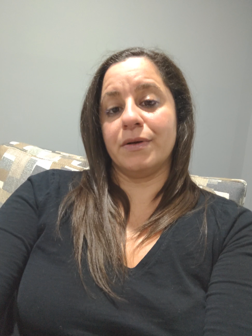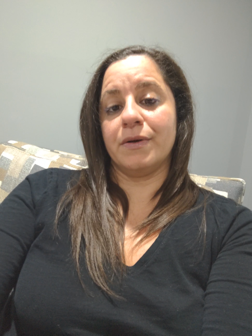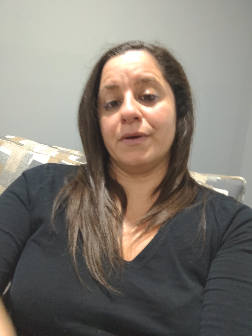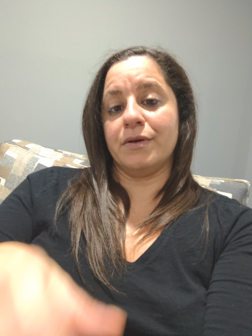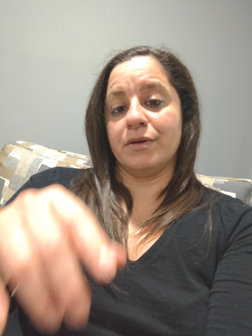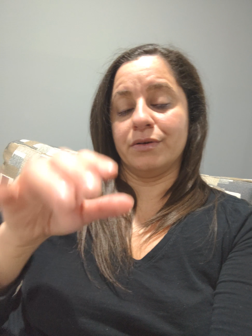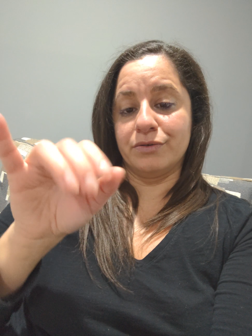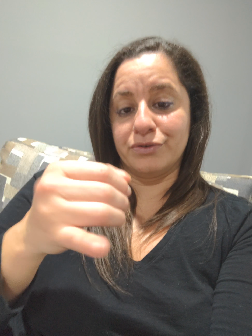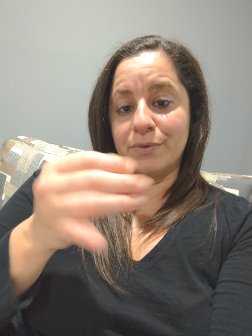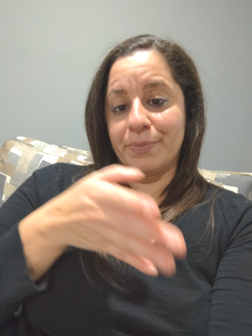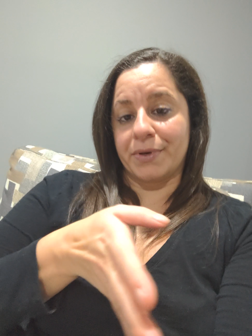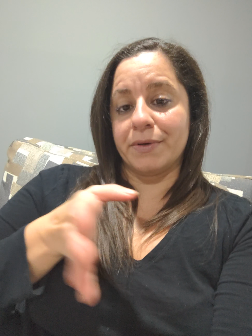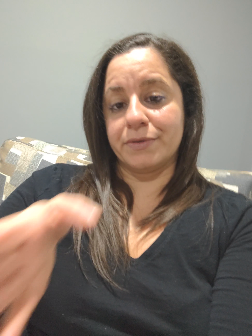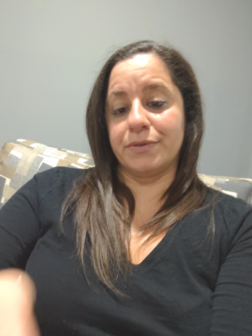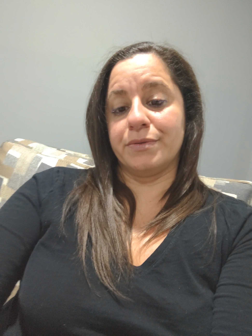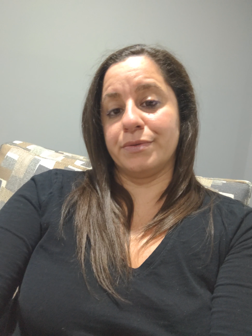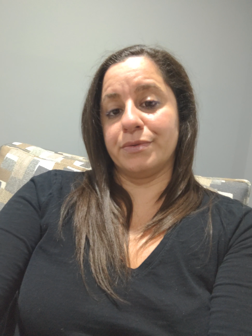jeans